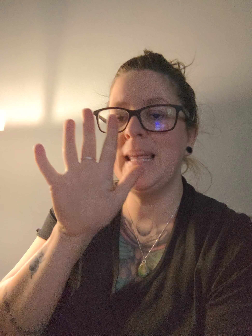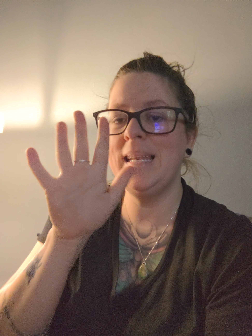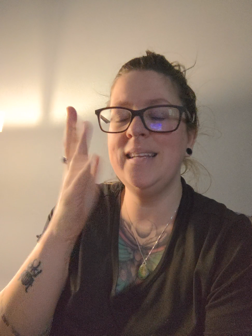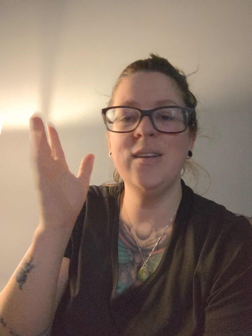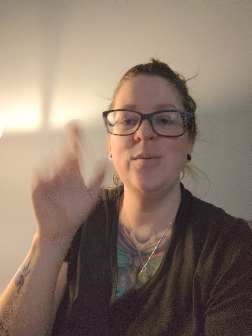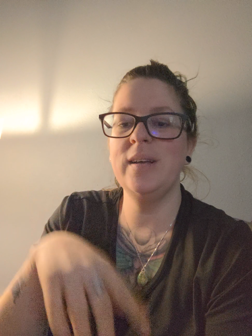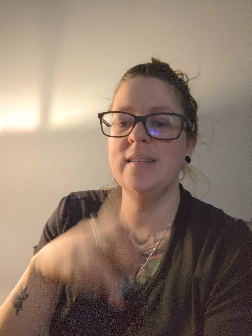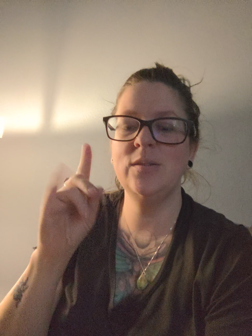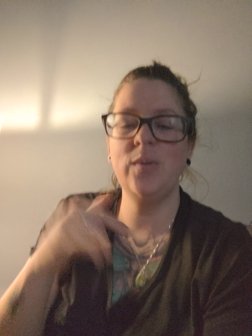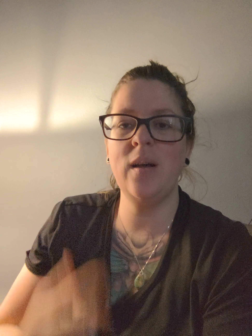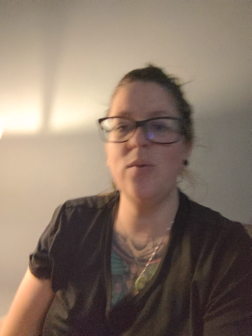mitten